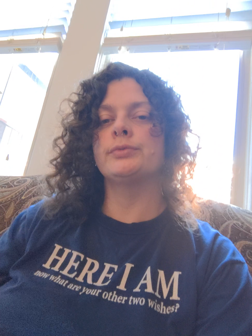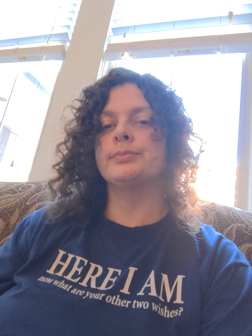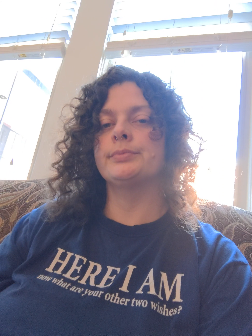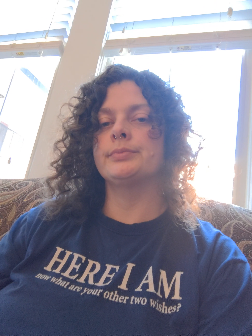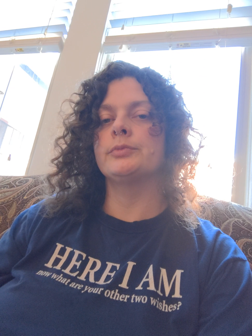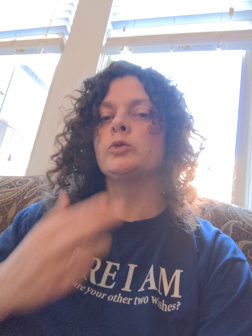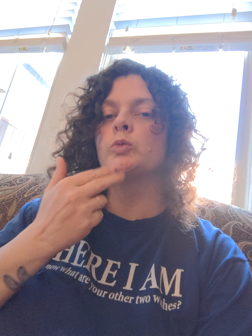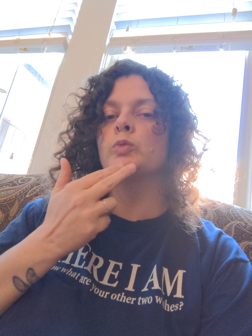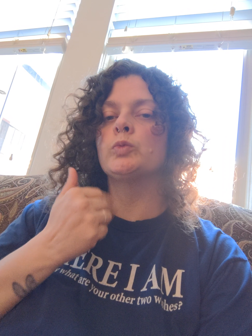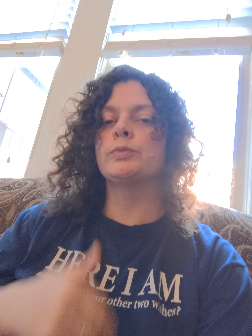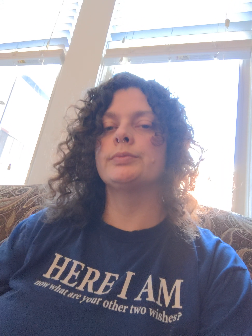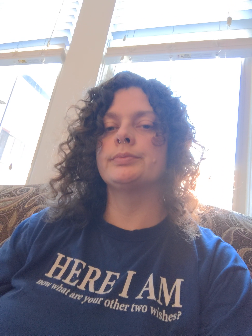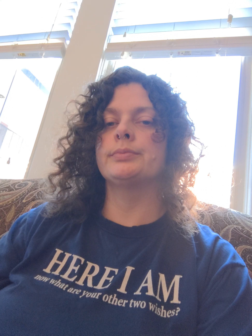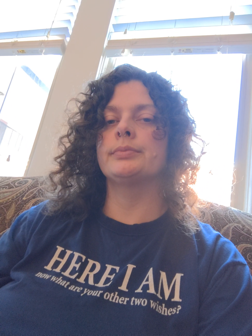cute